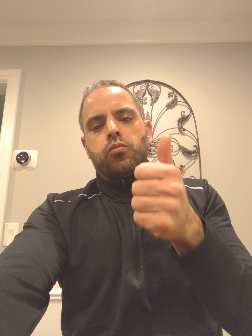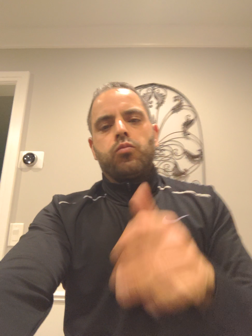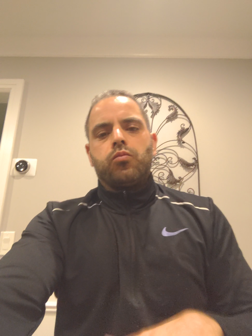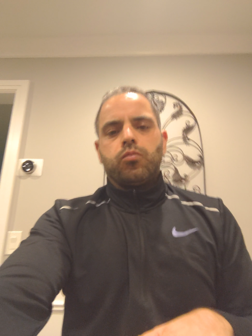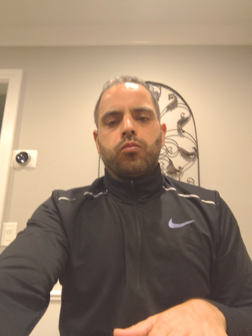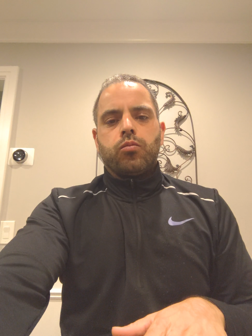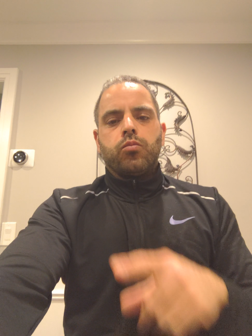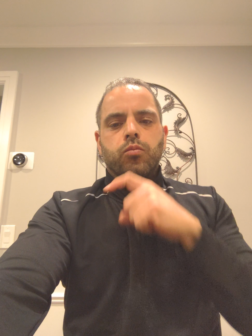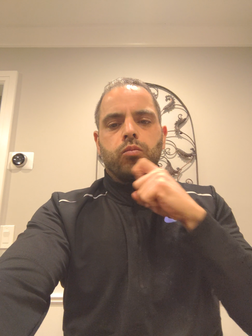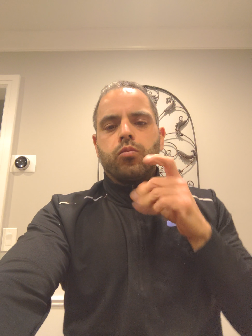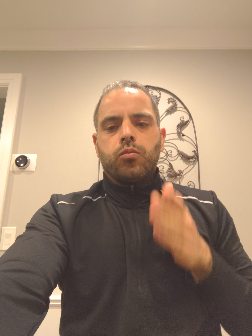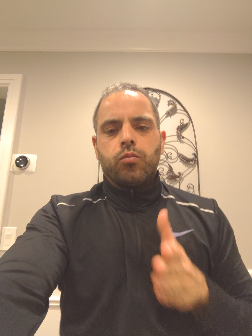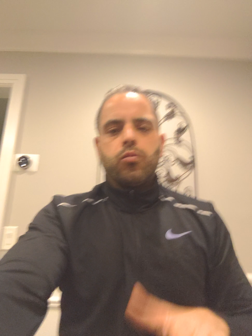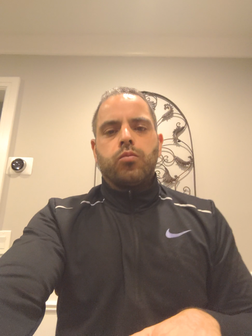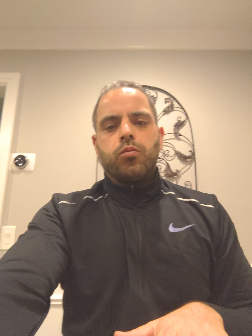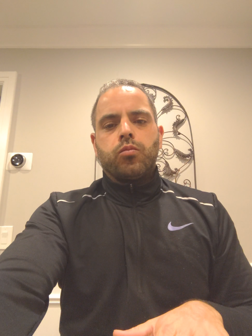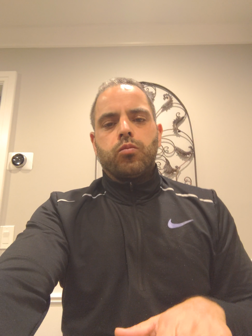dryer